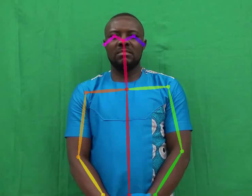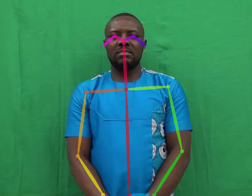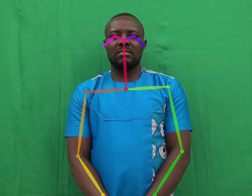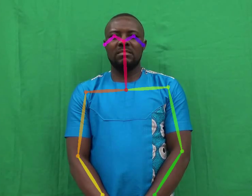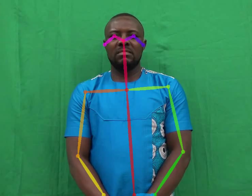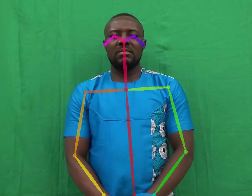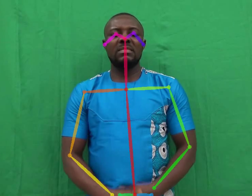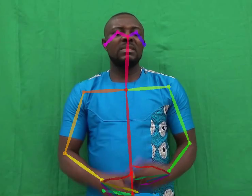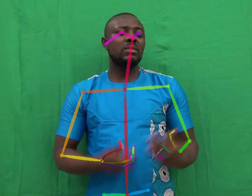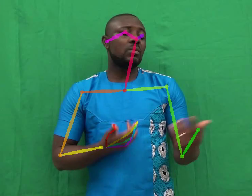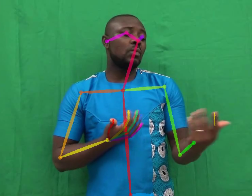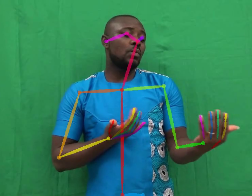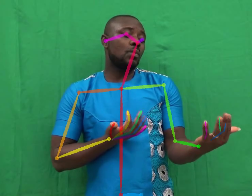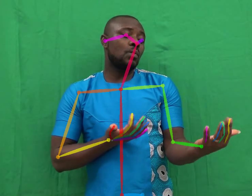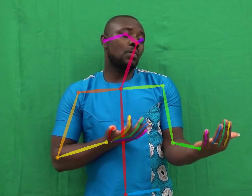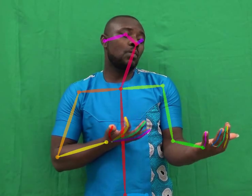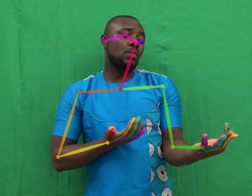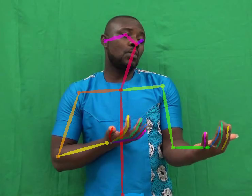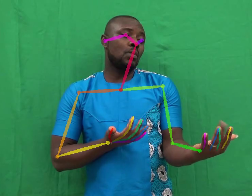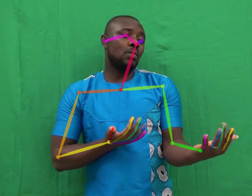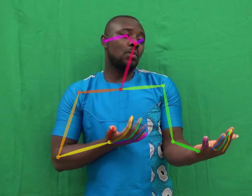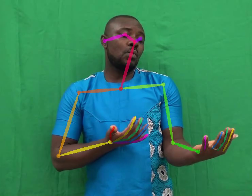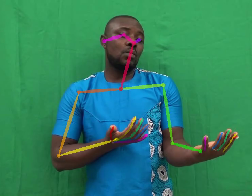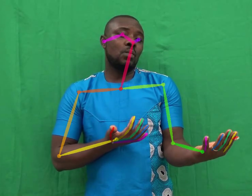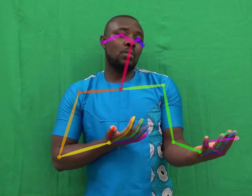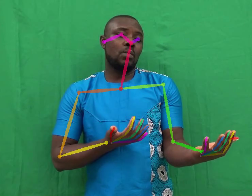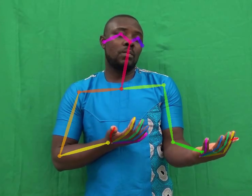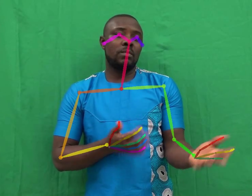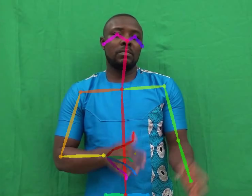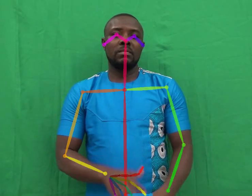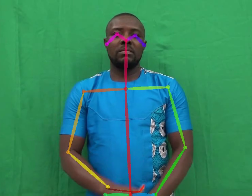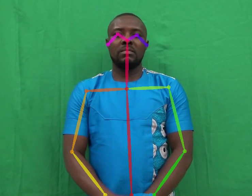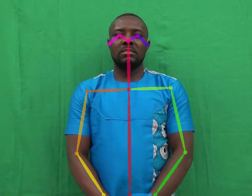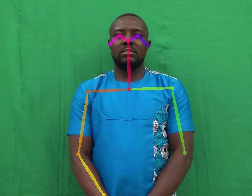wait